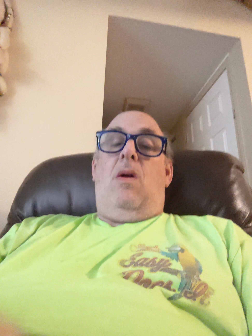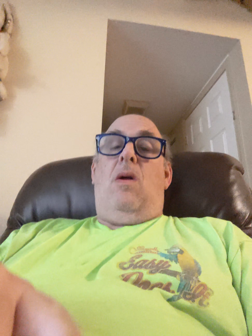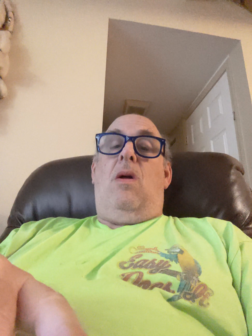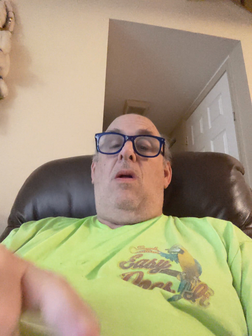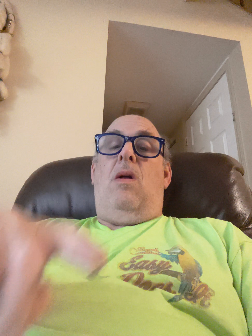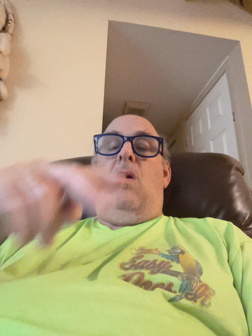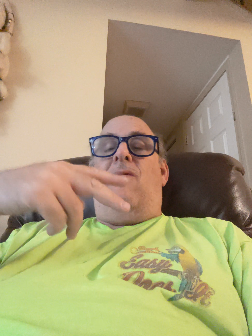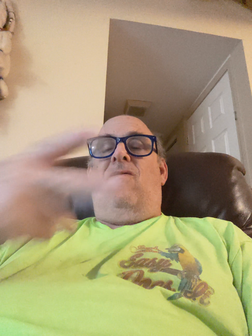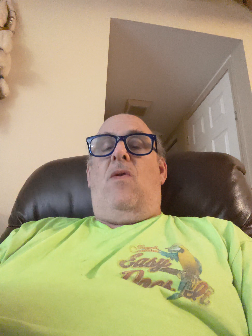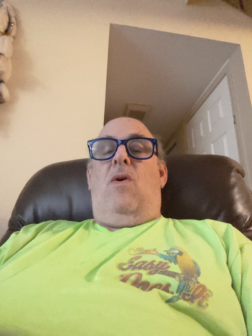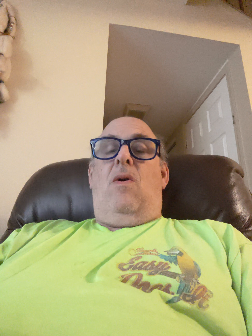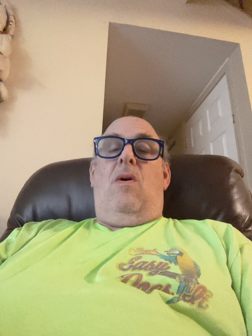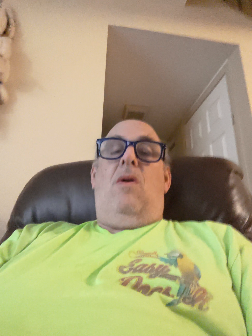fall